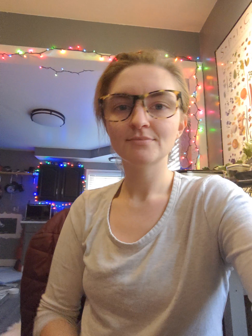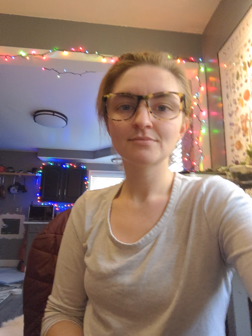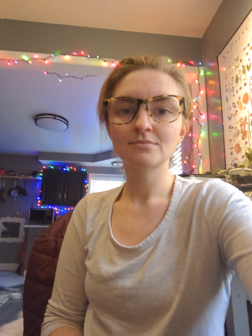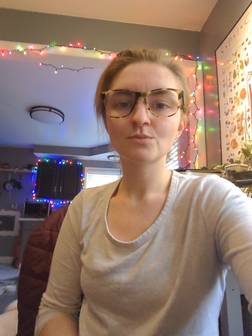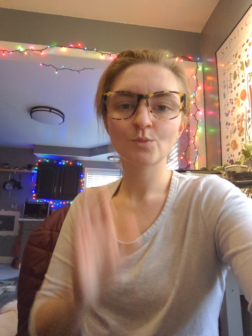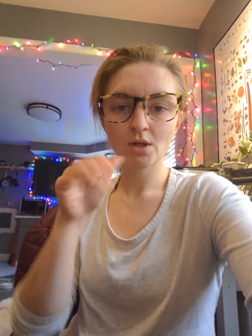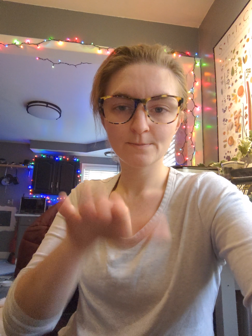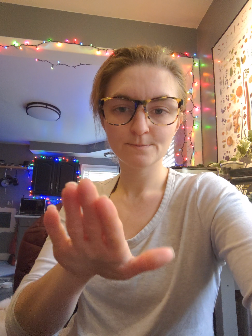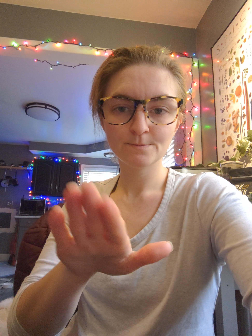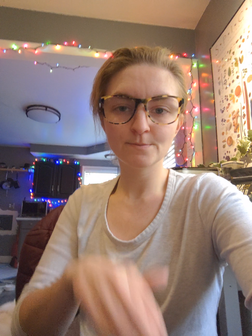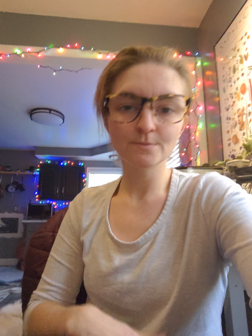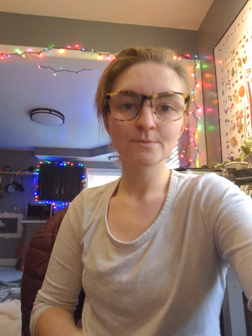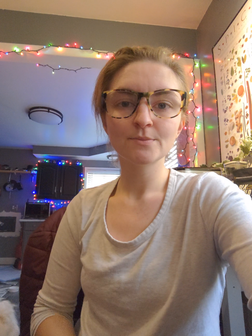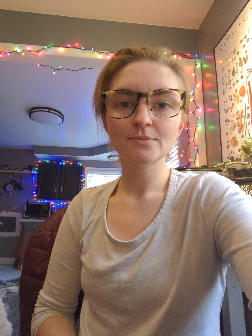into